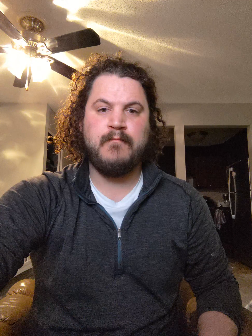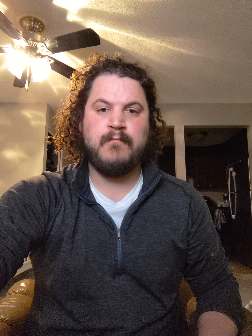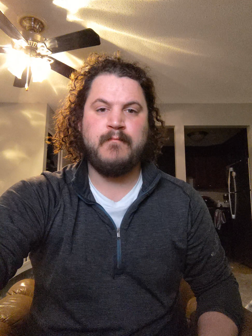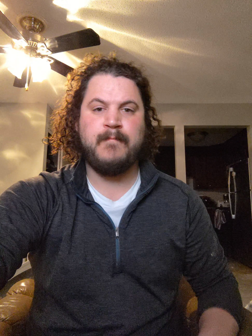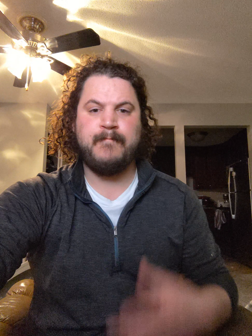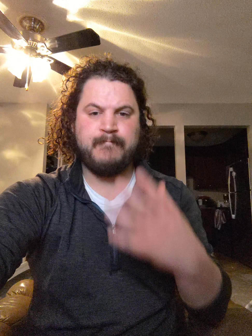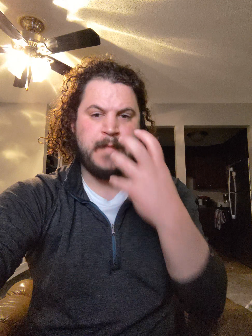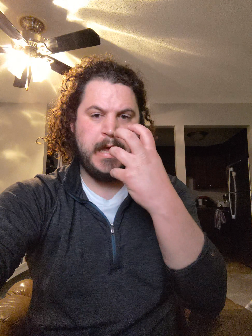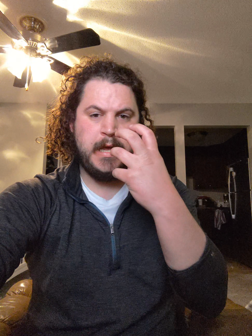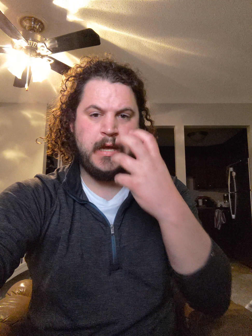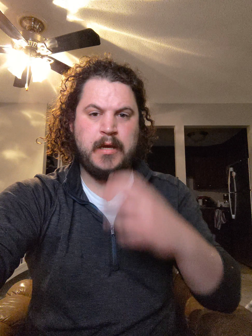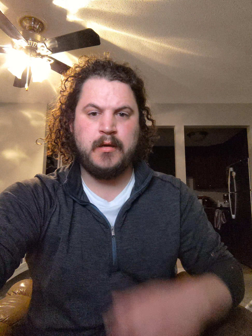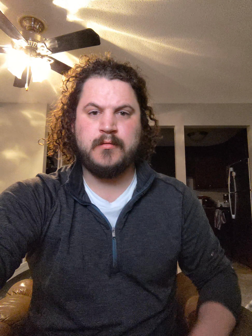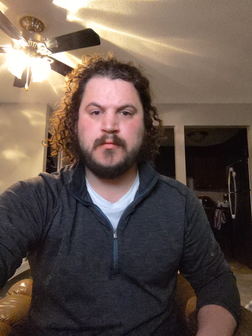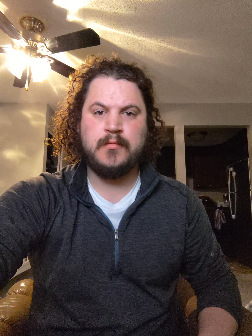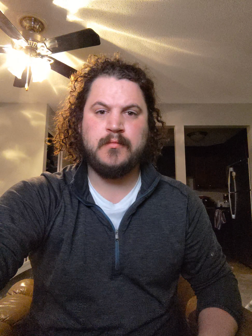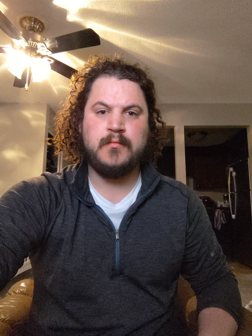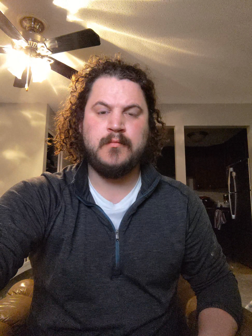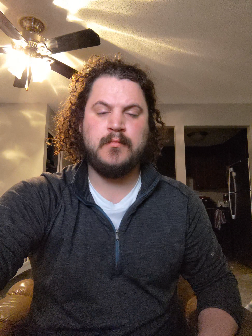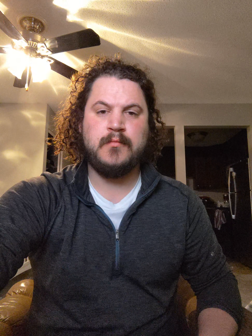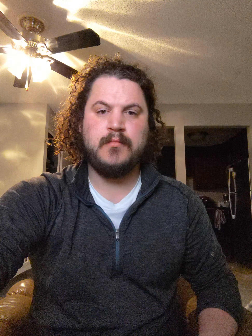mad